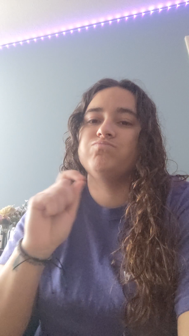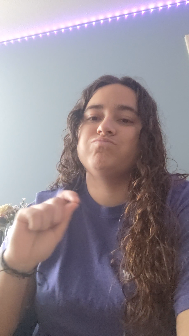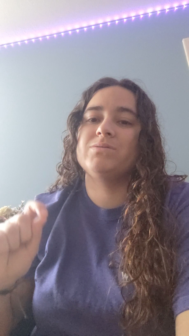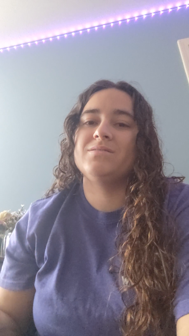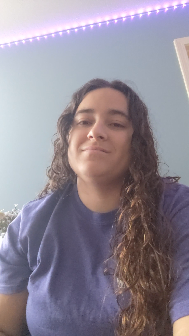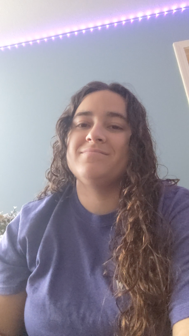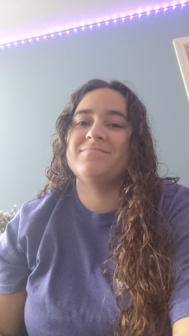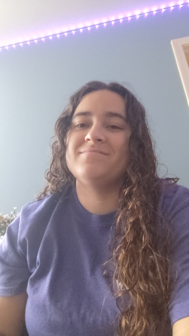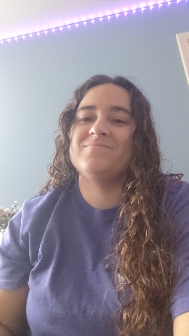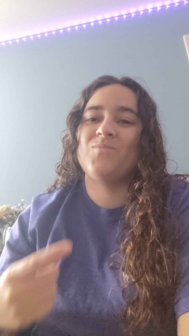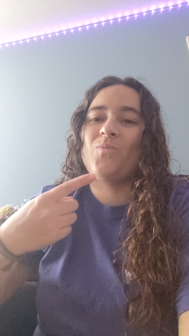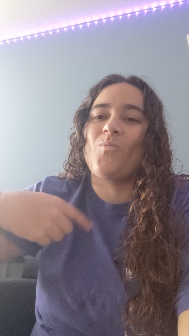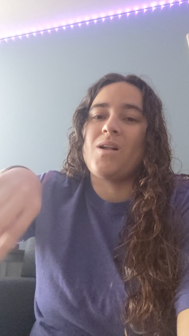around